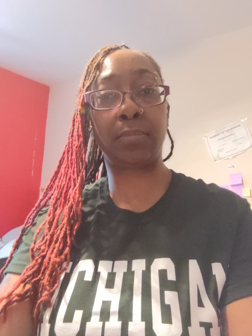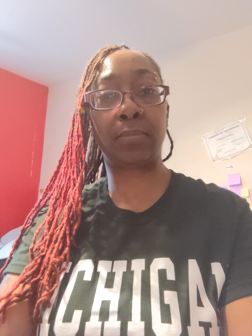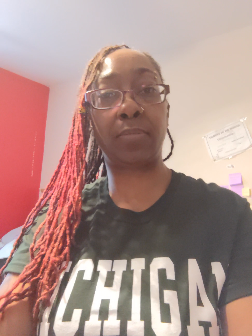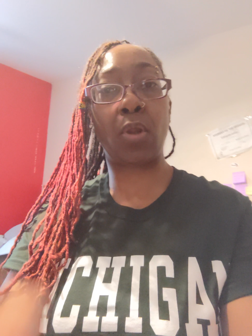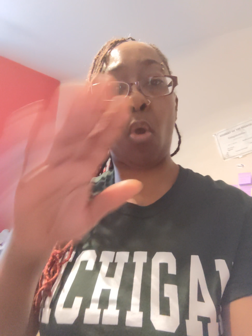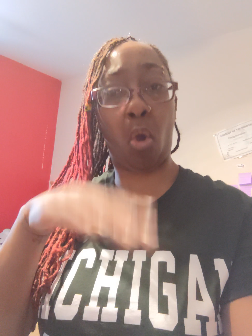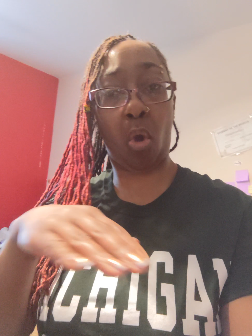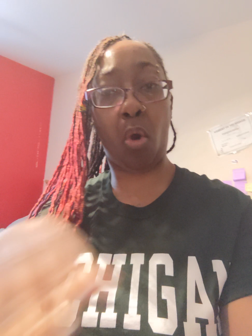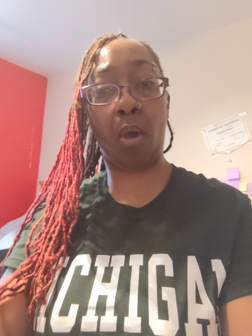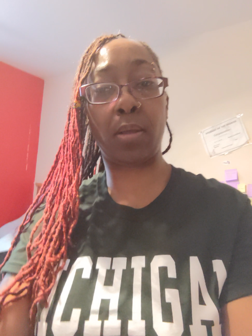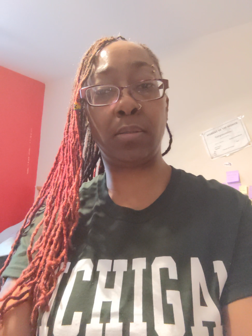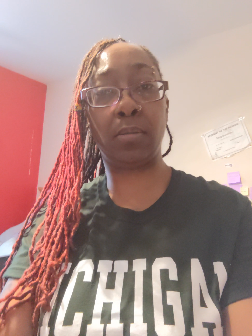on